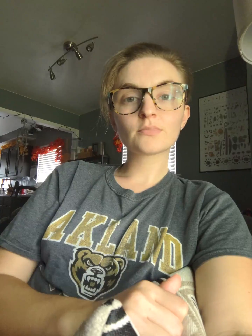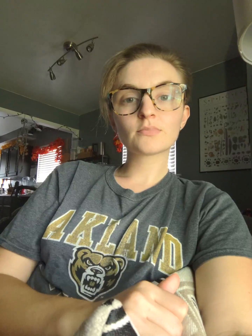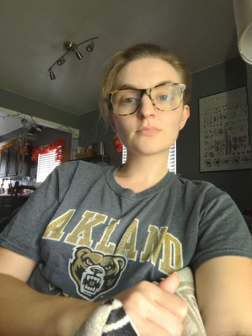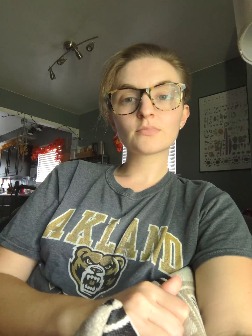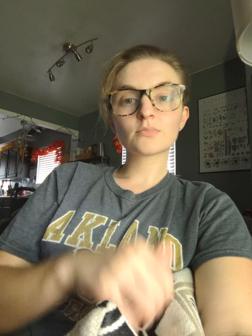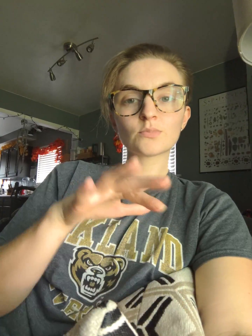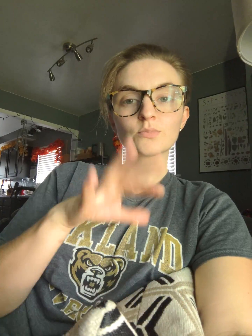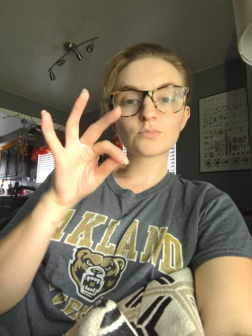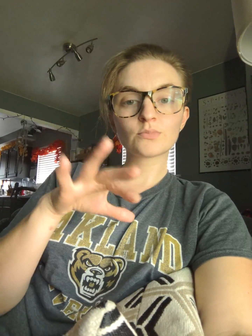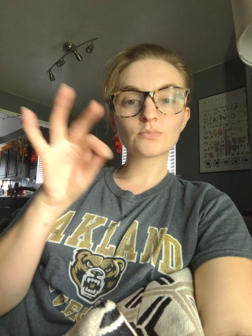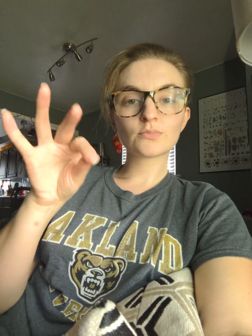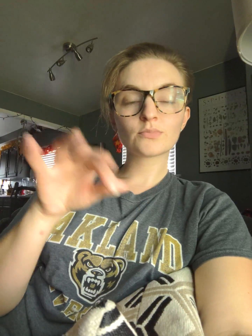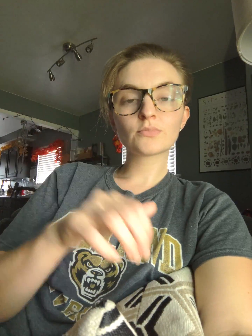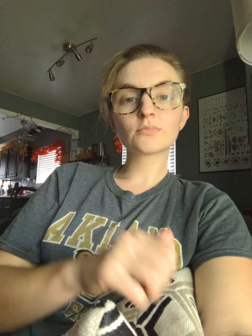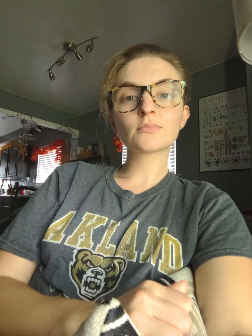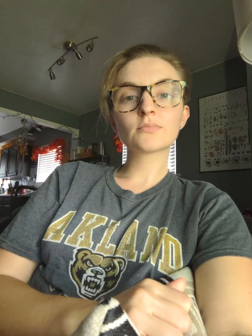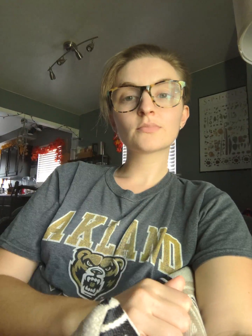choose